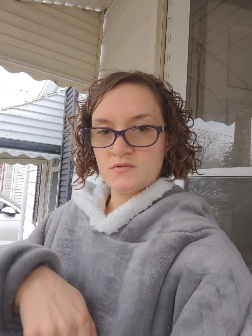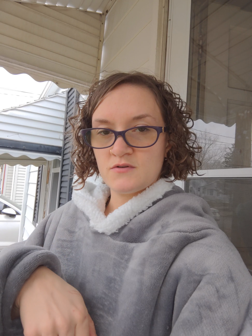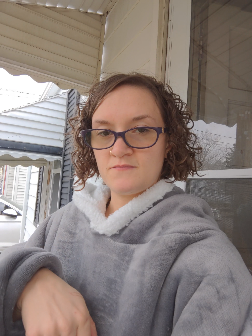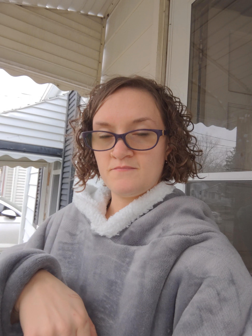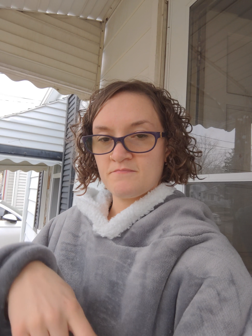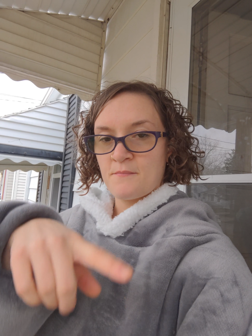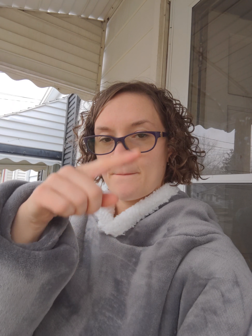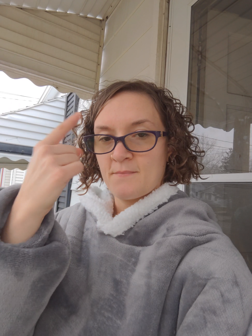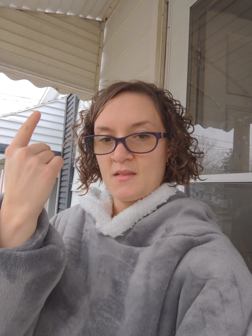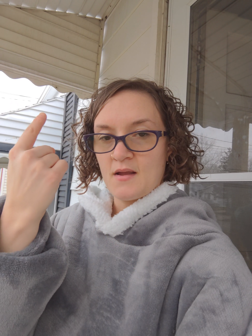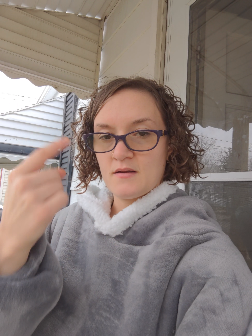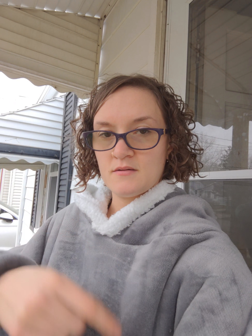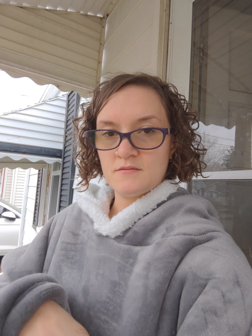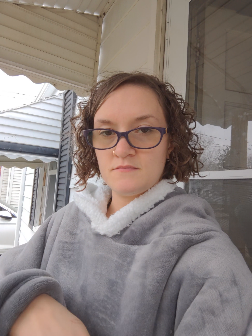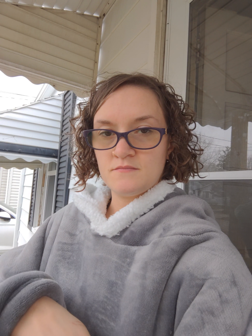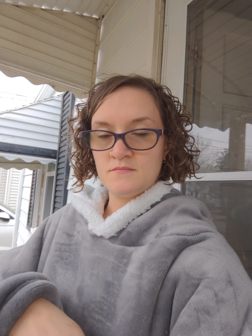black